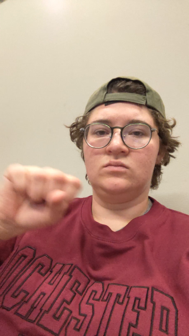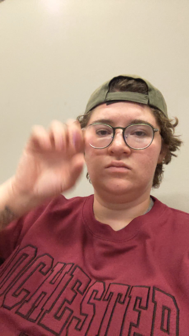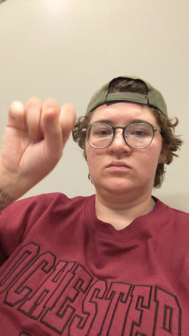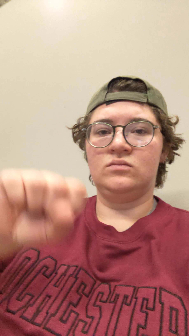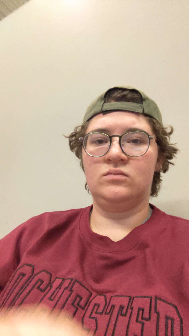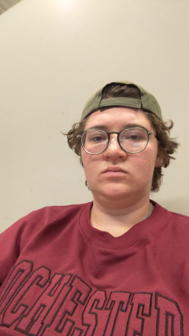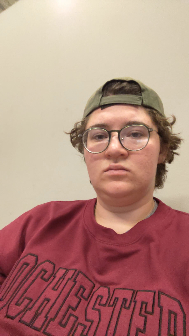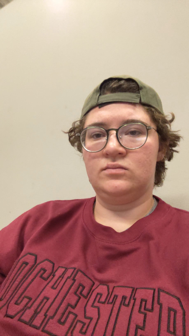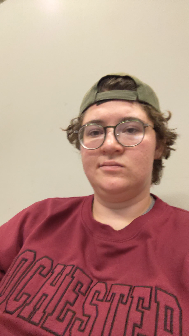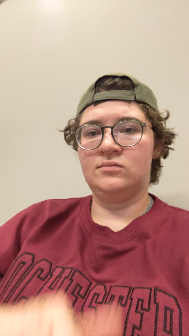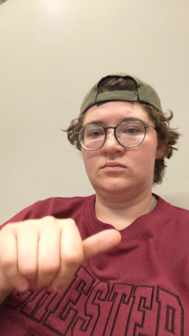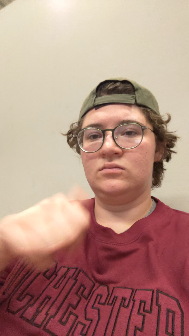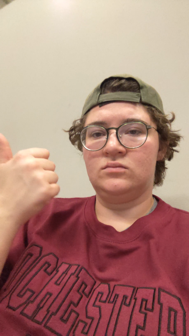other